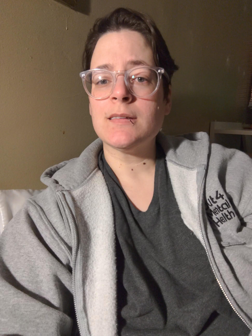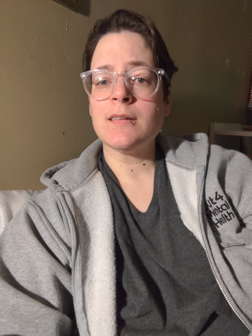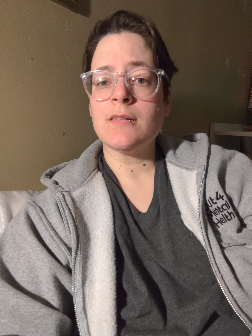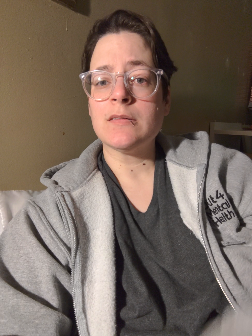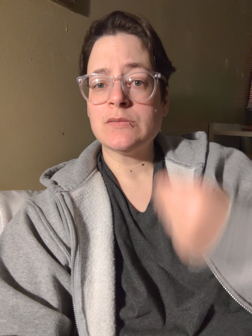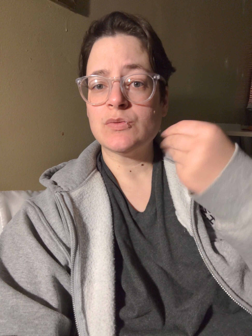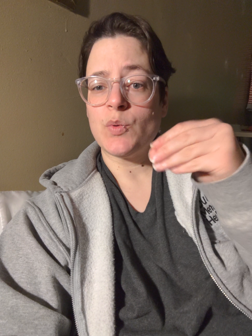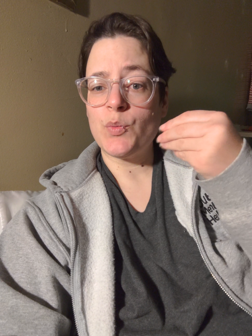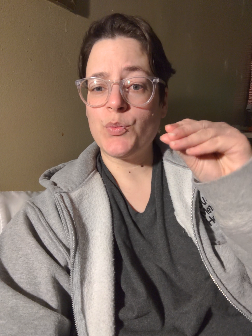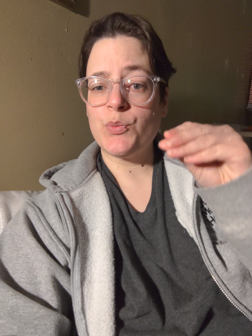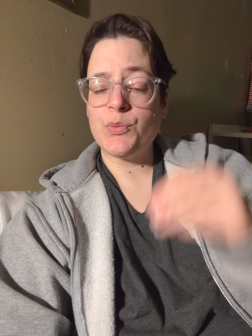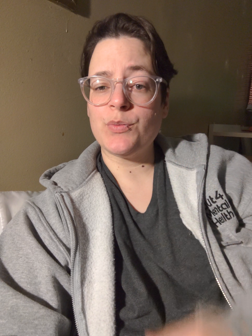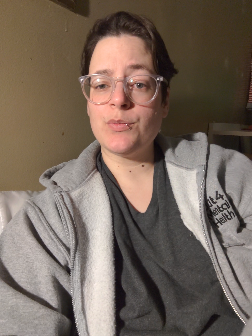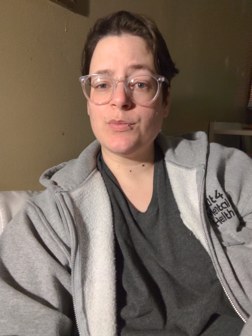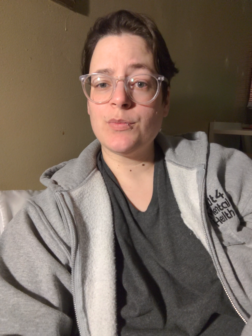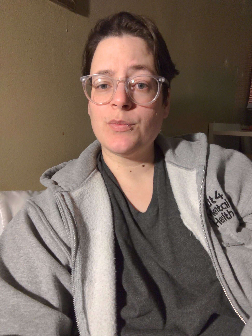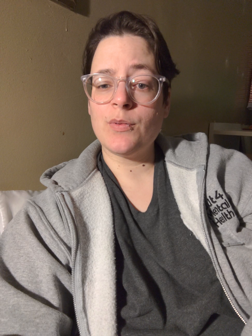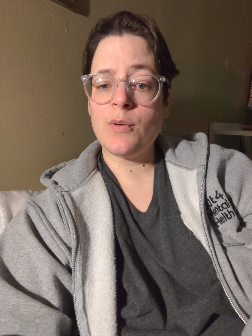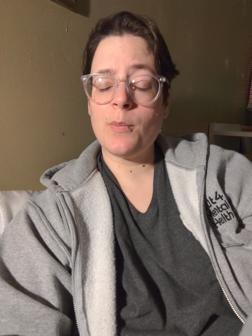store